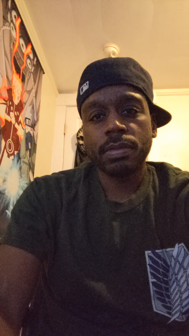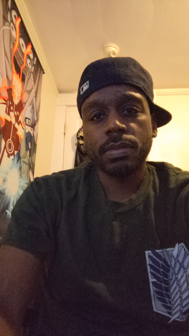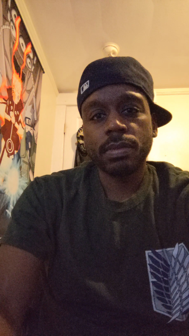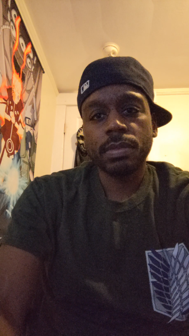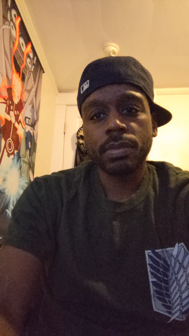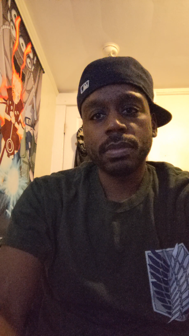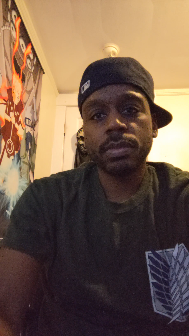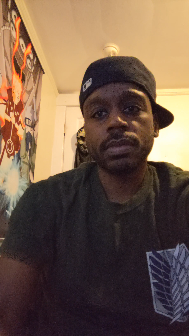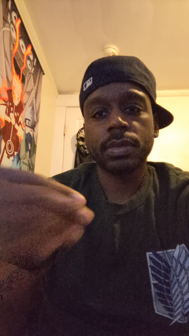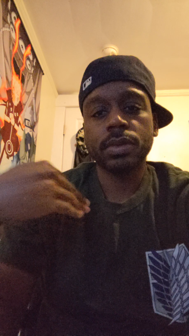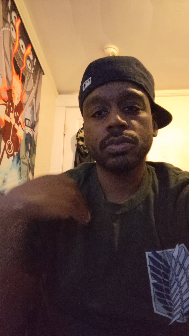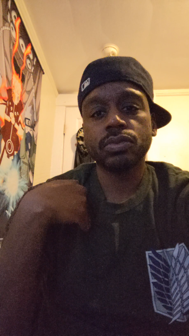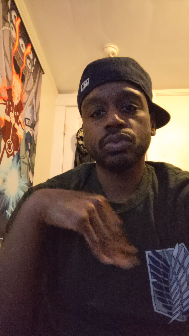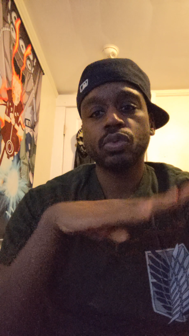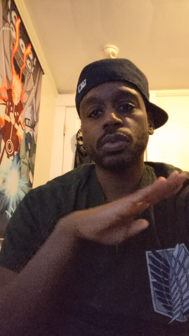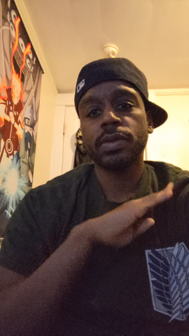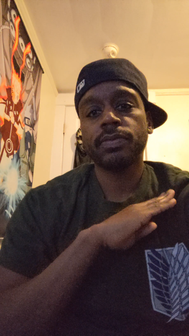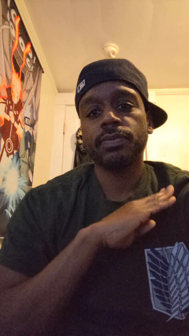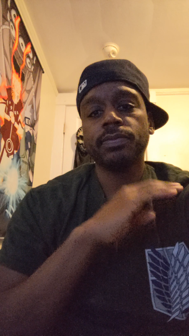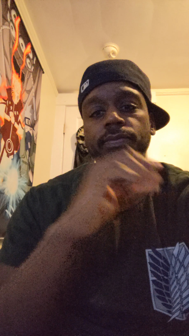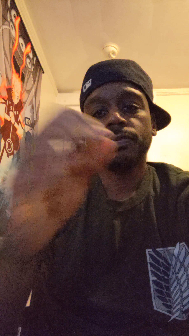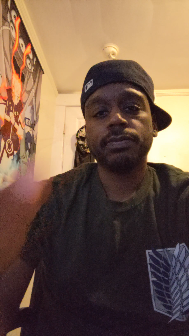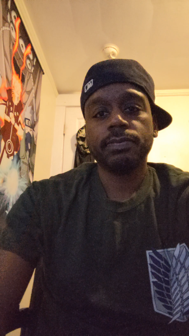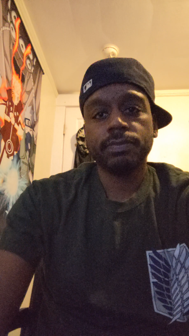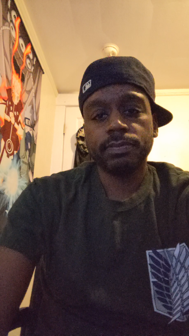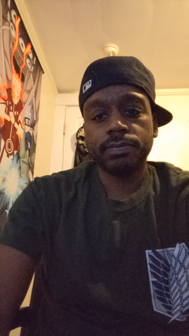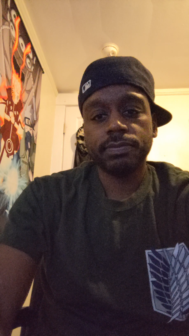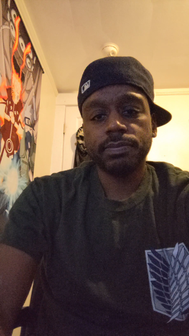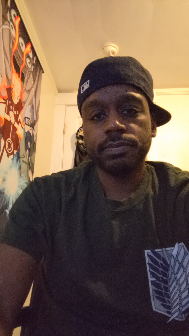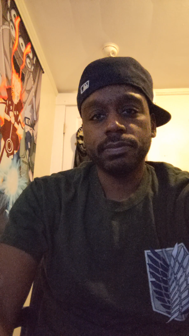scarf